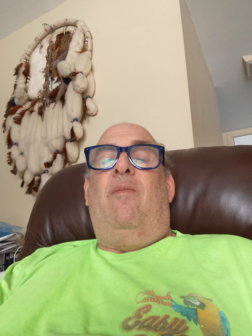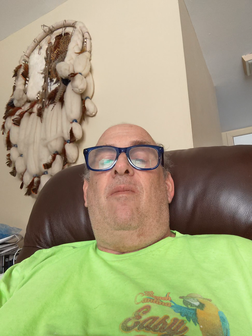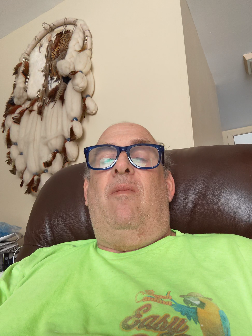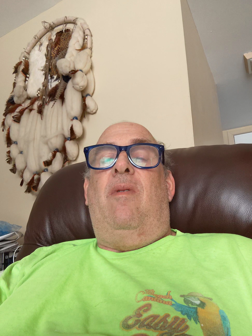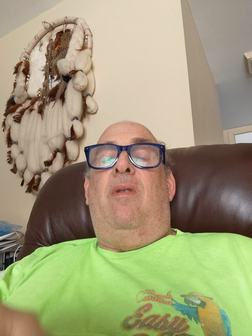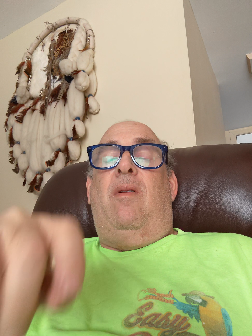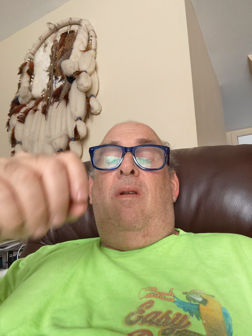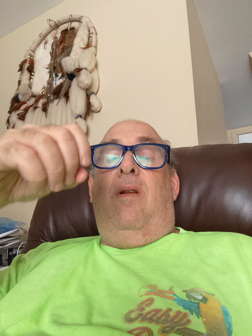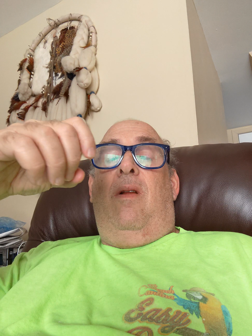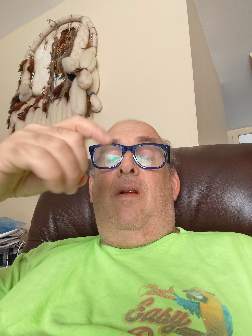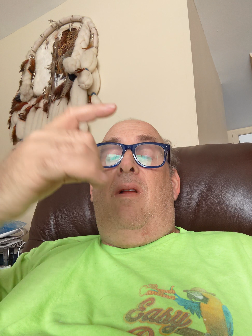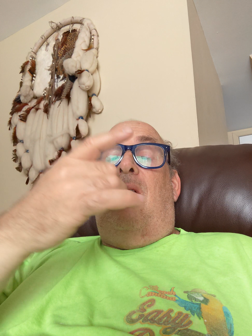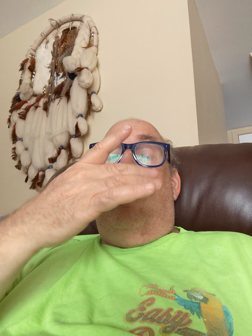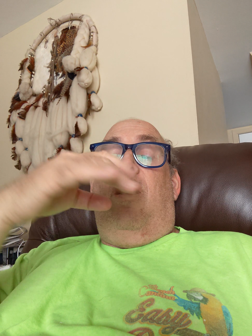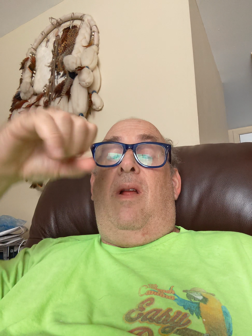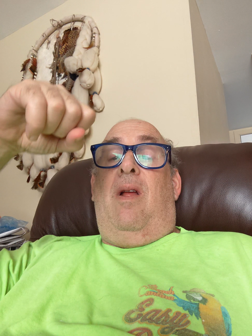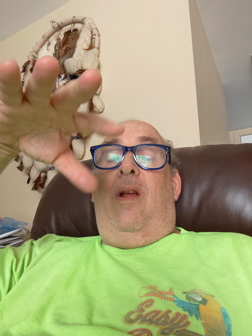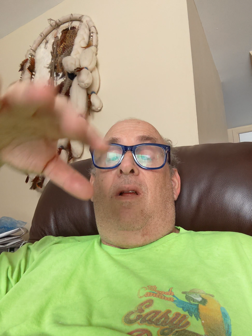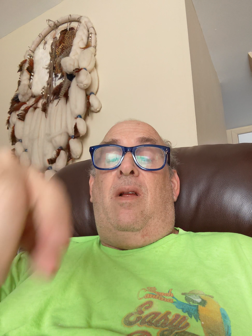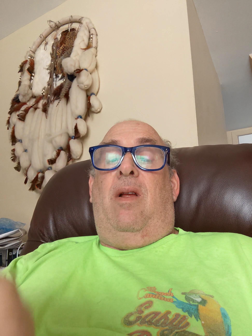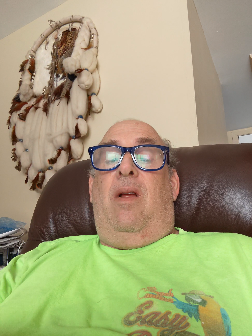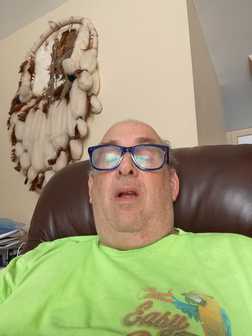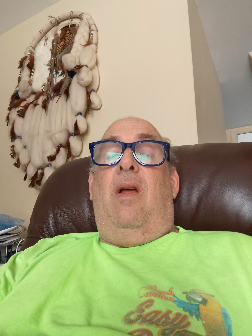lamp